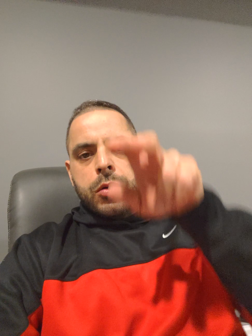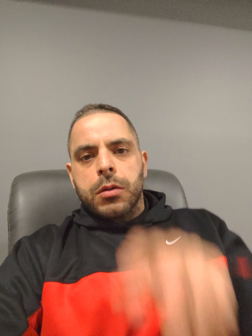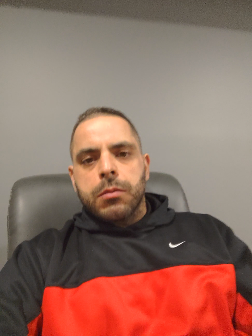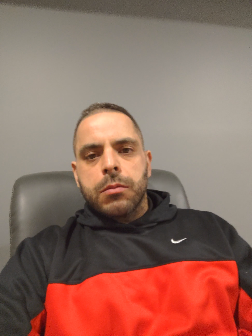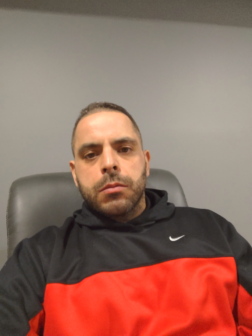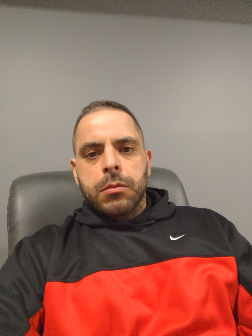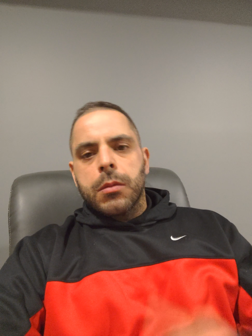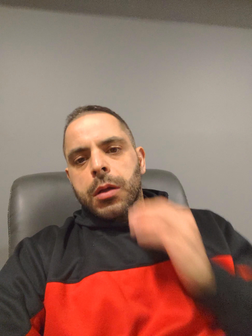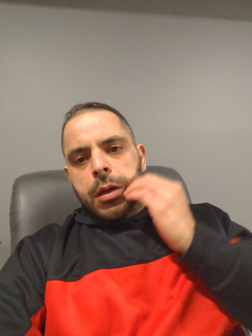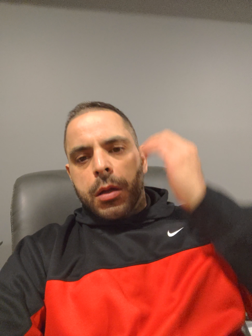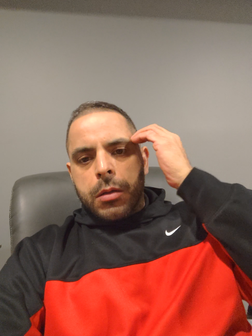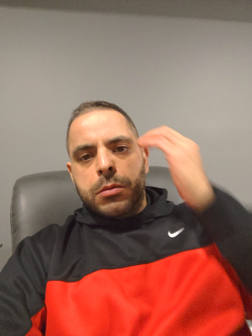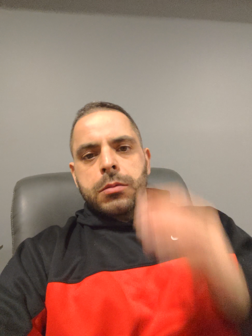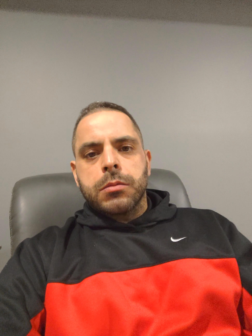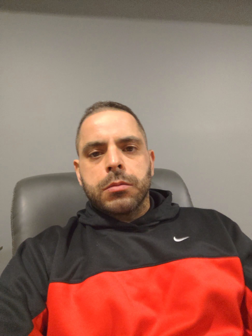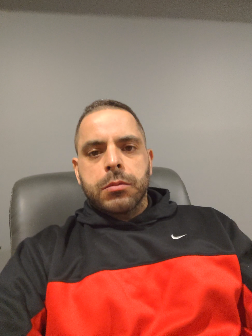head